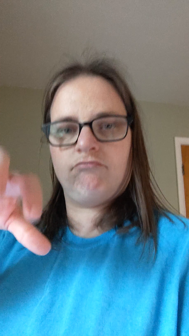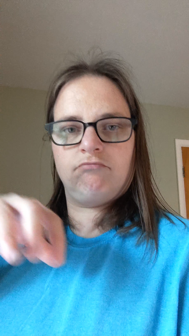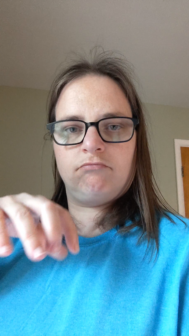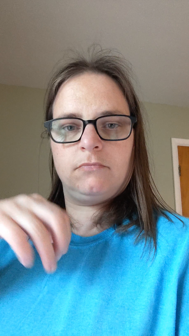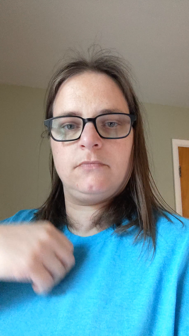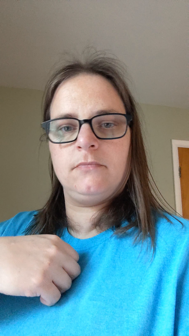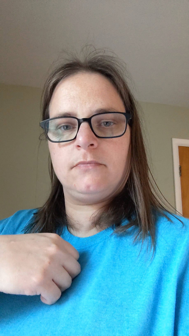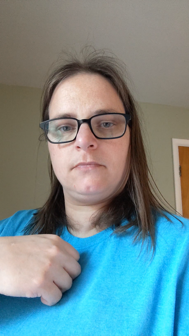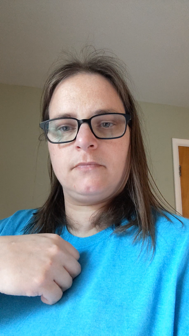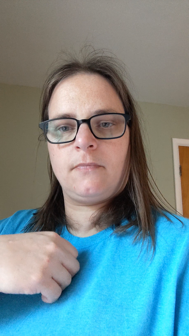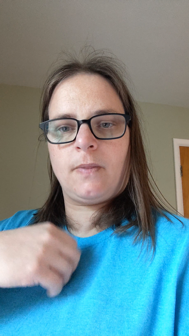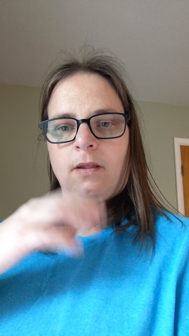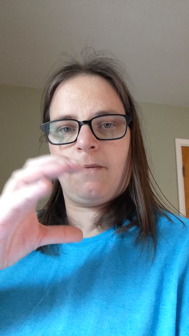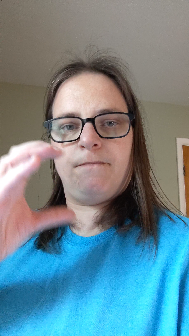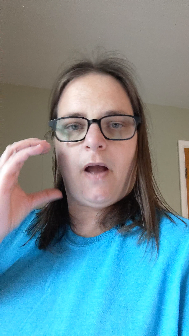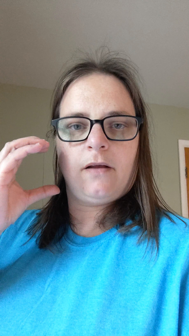bus